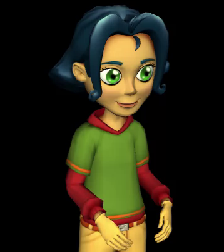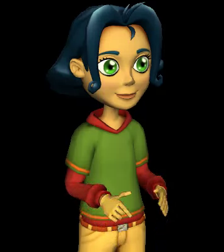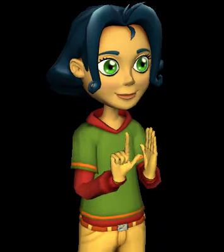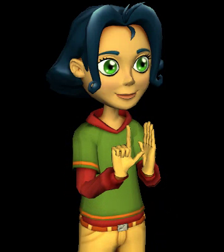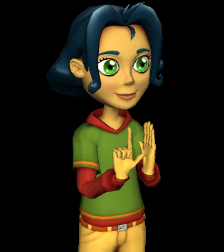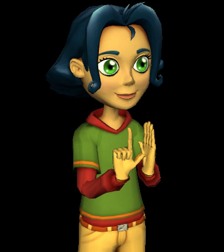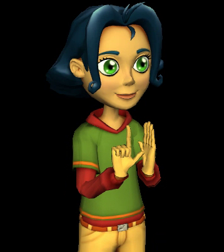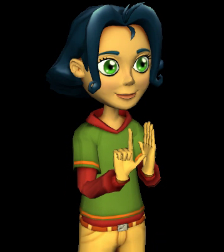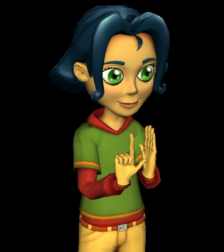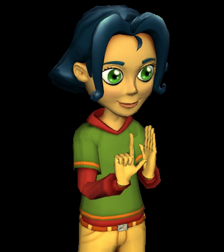قانون